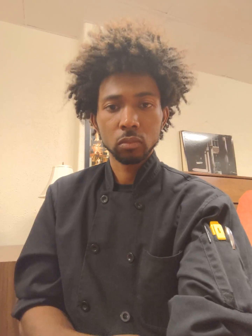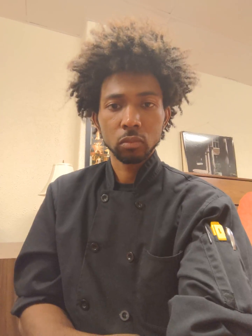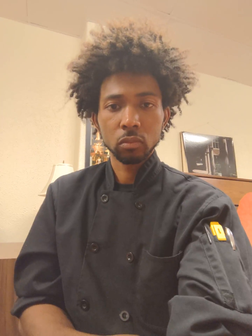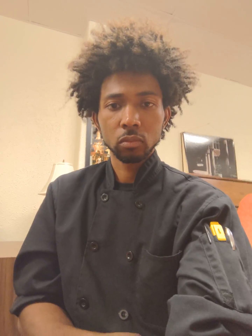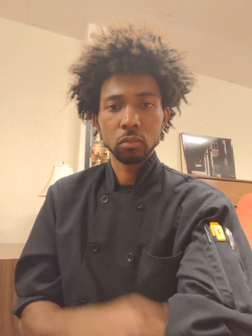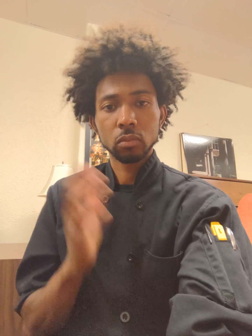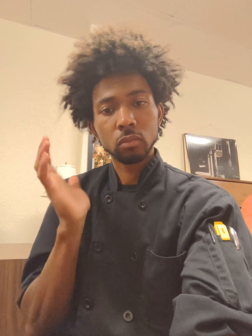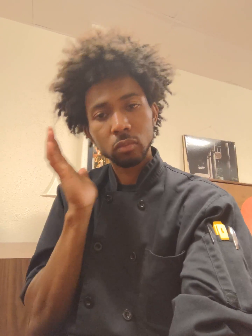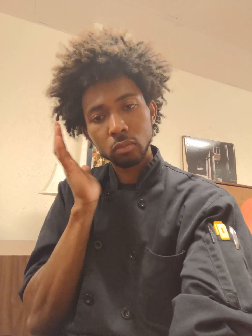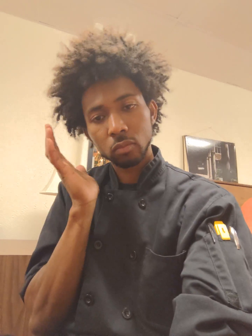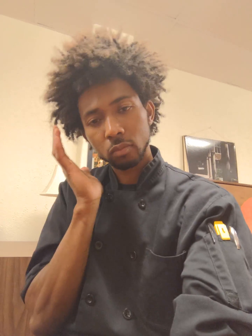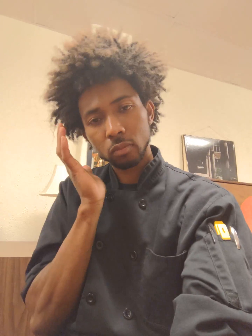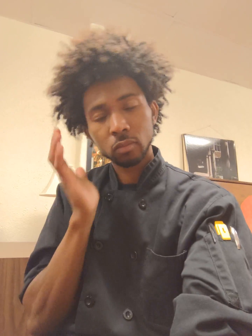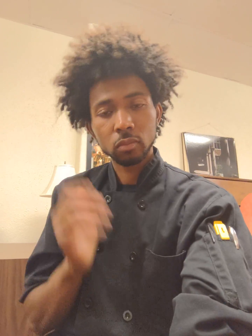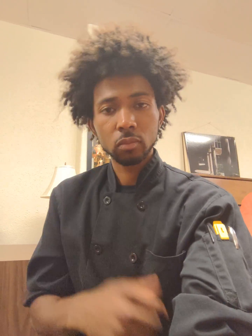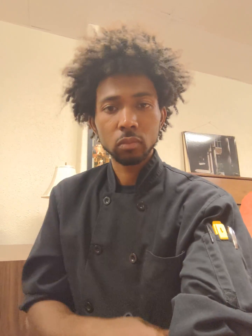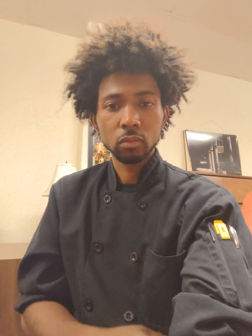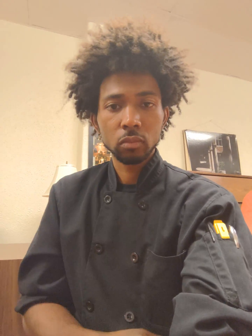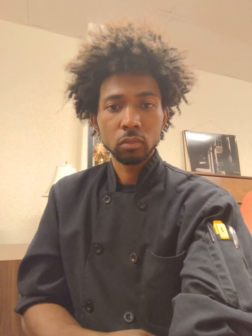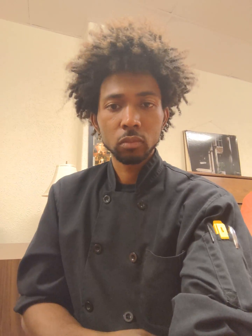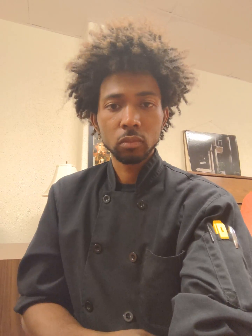pillow